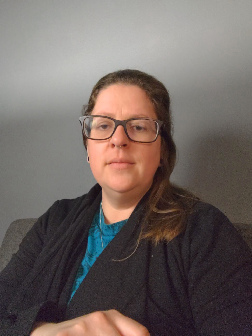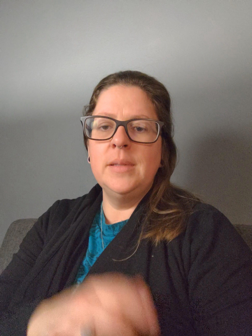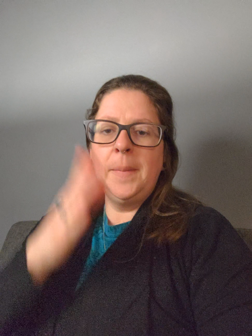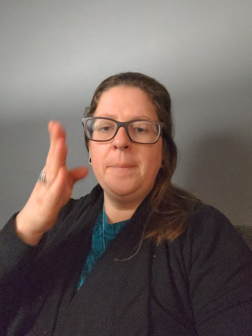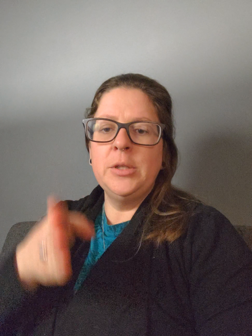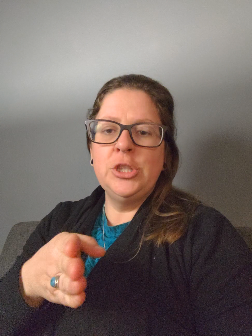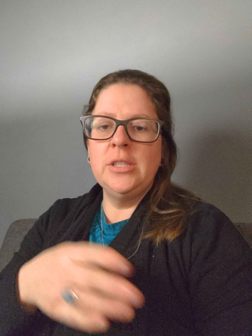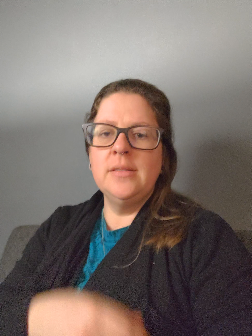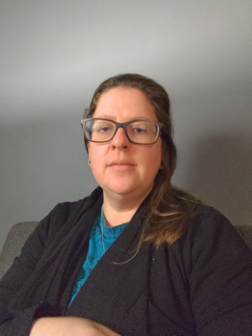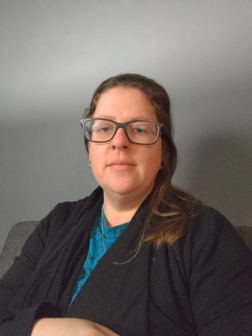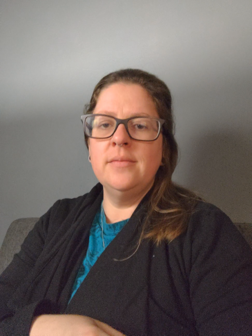person